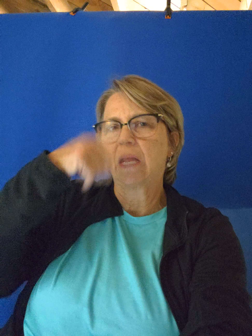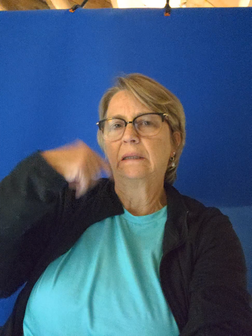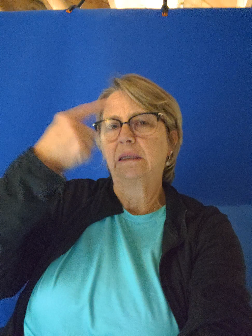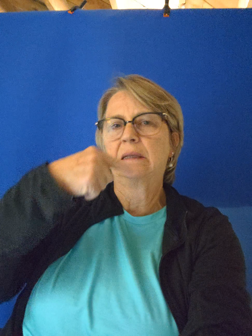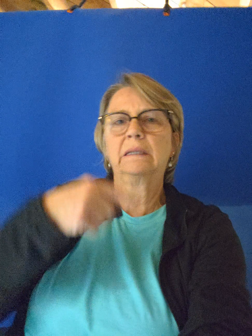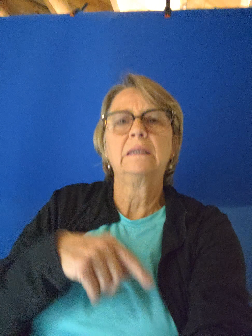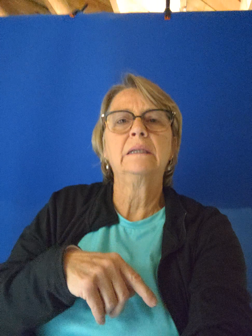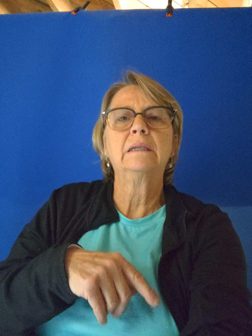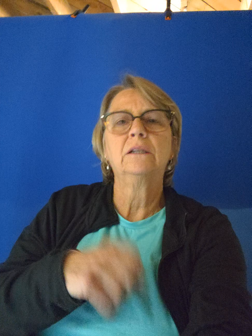face